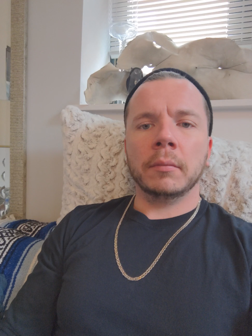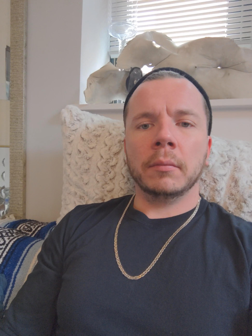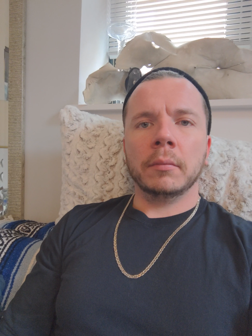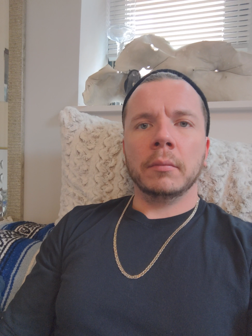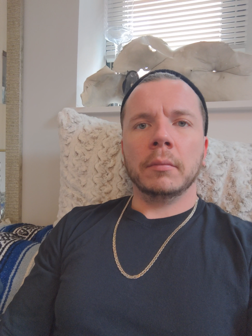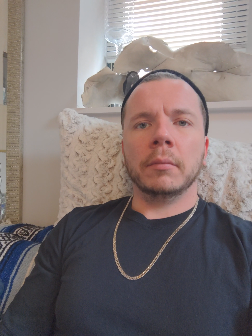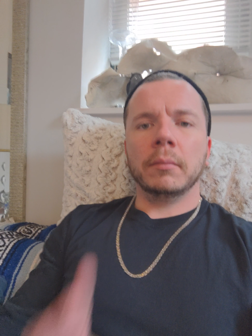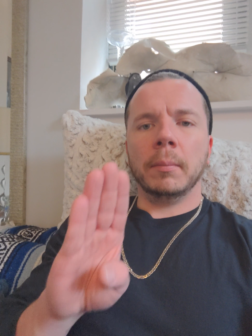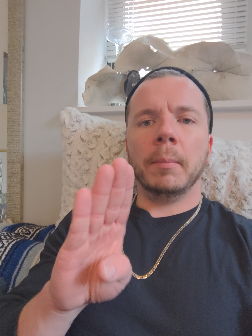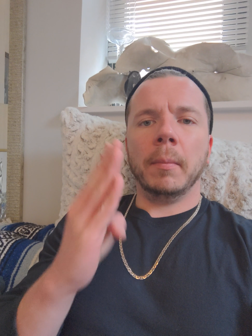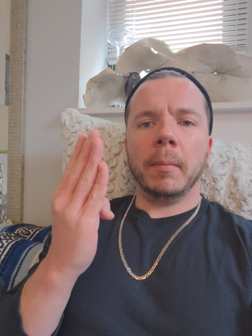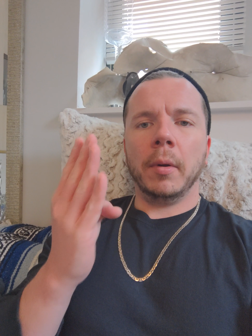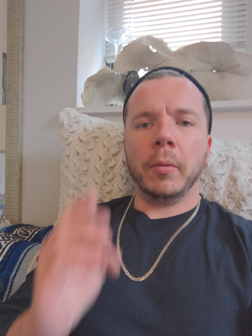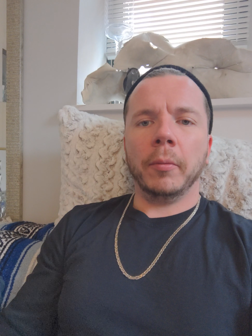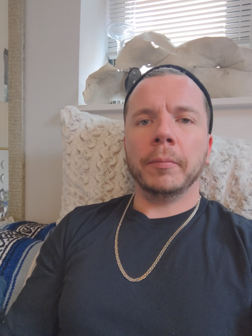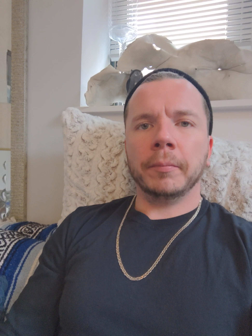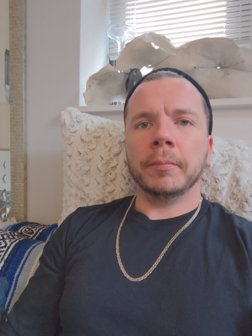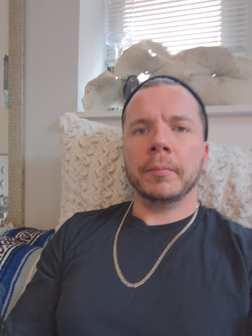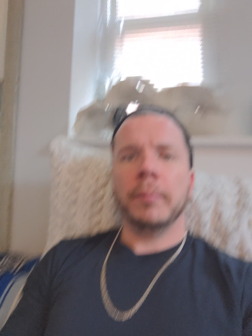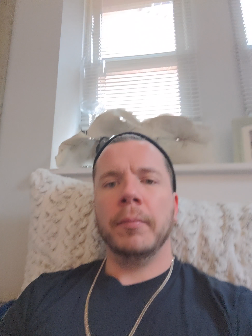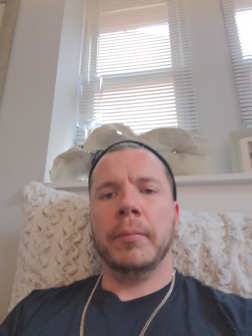blue